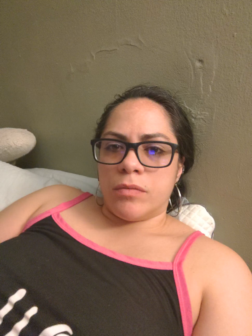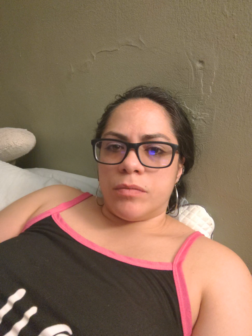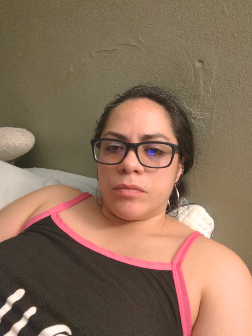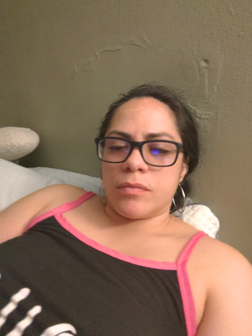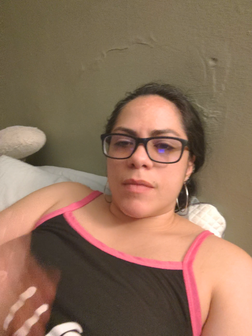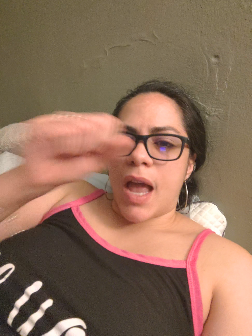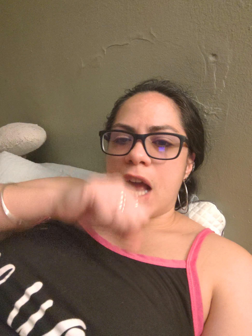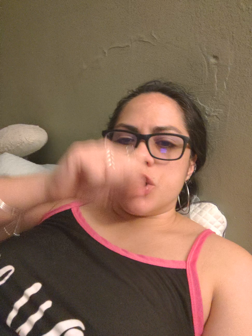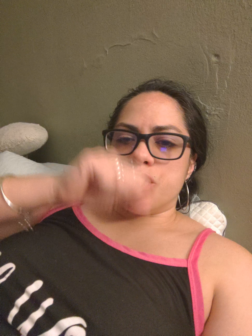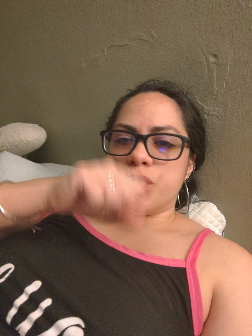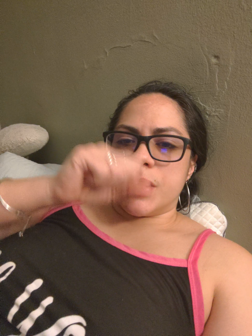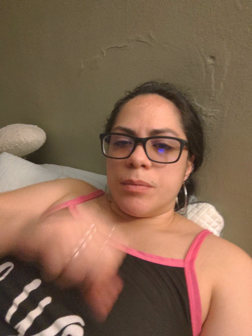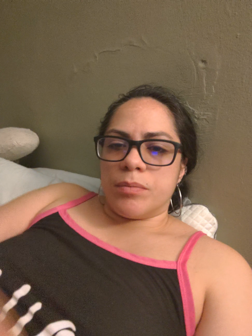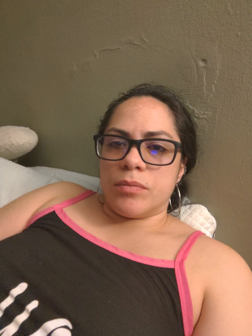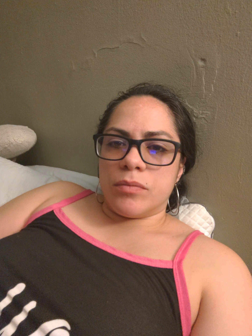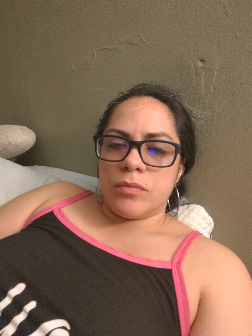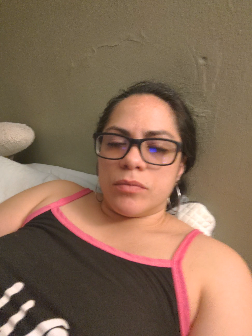ice cream